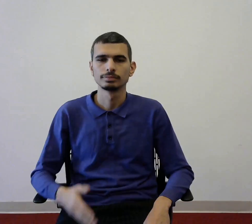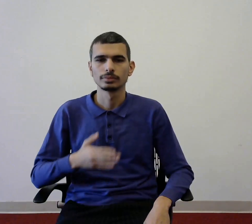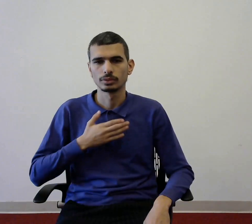mən